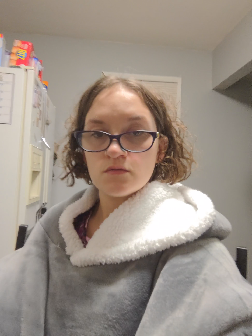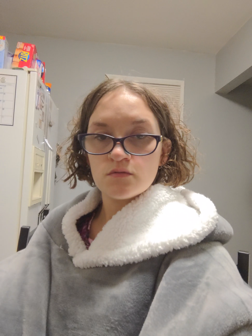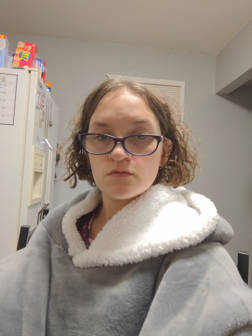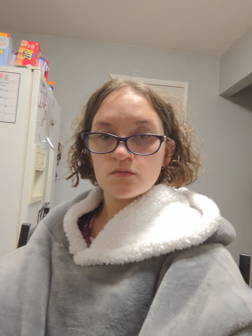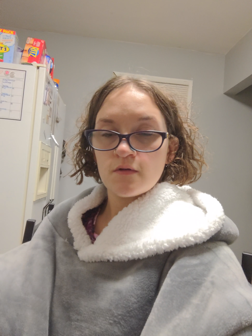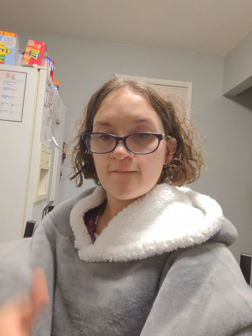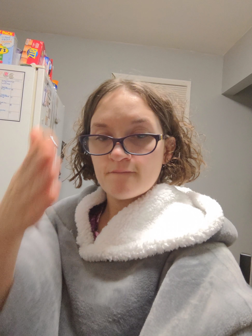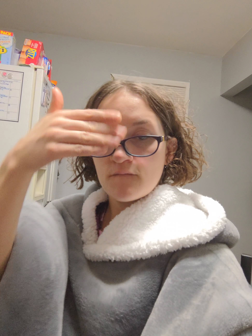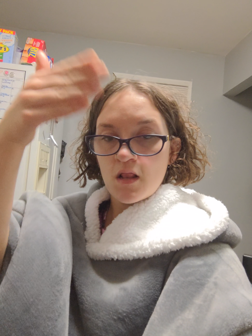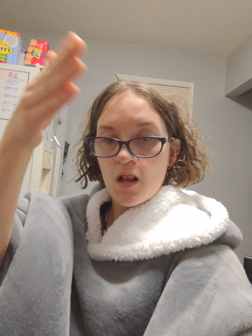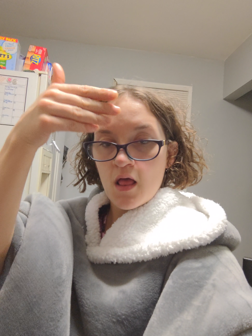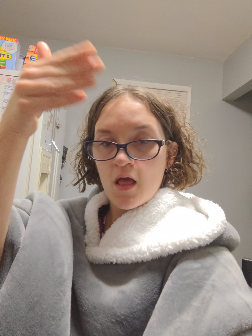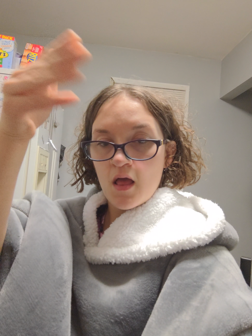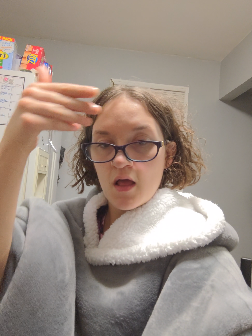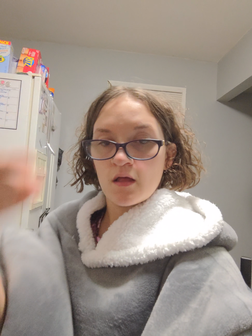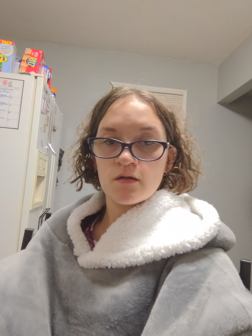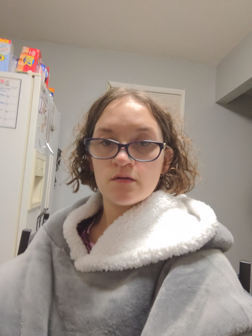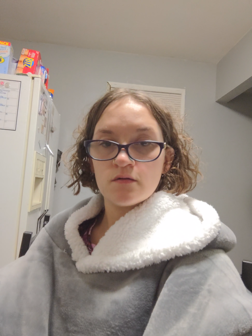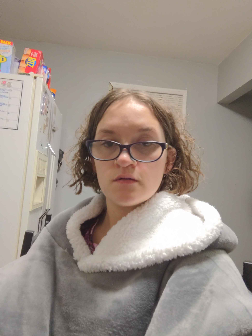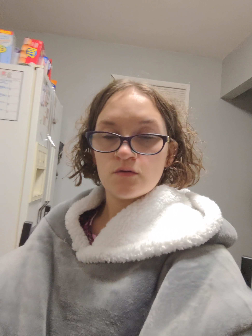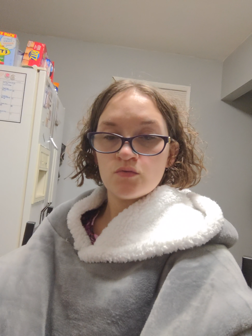flag